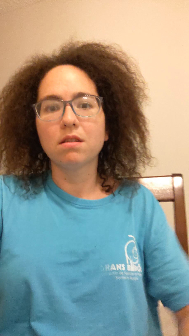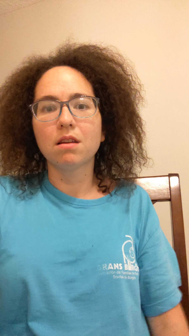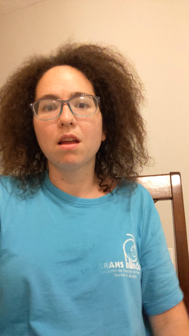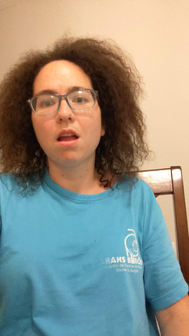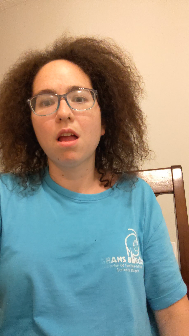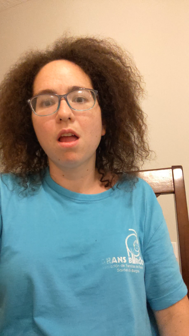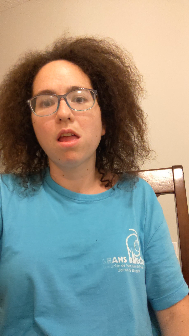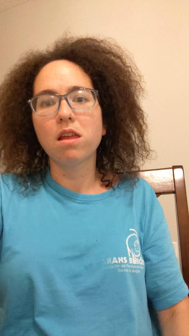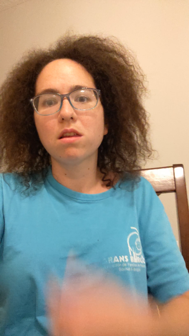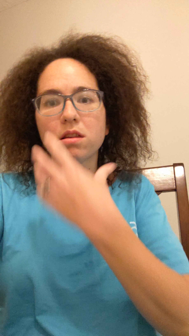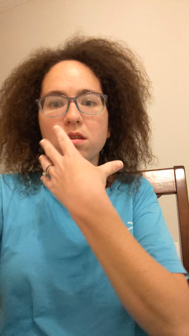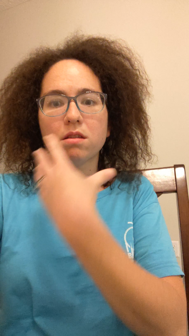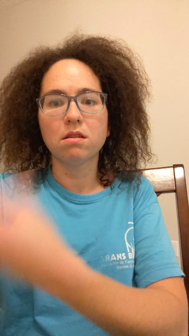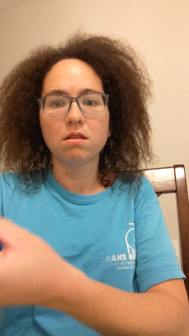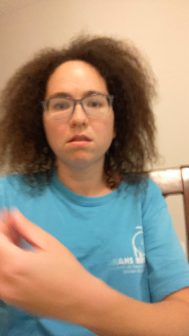poor